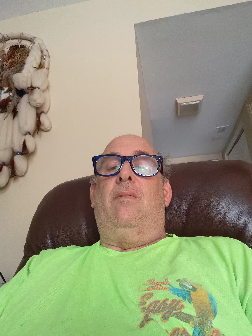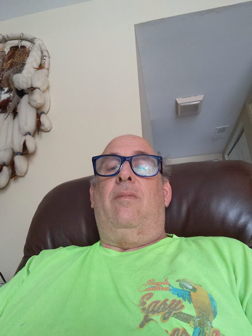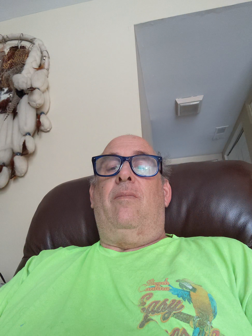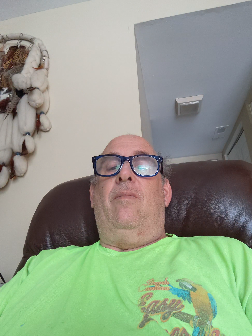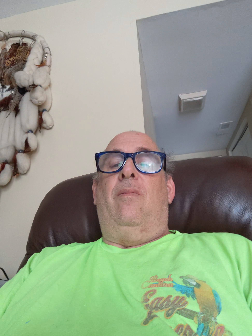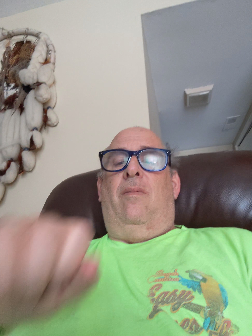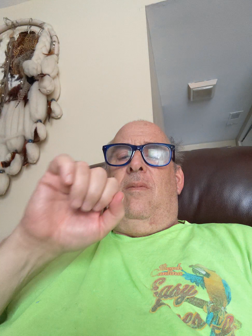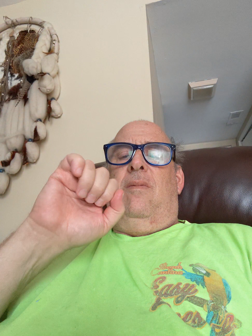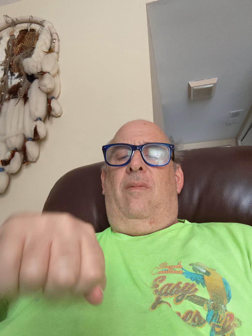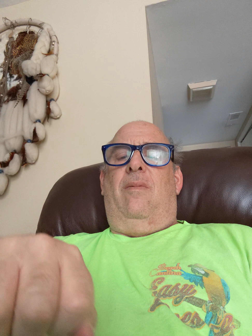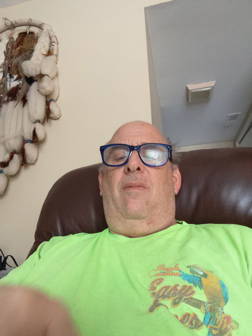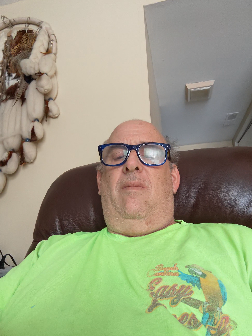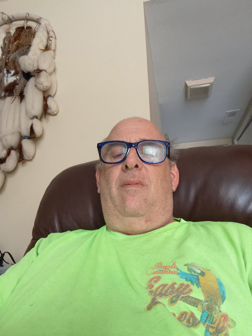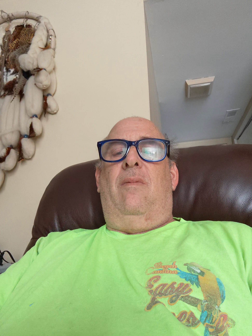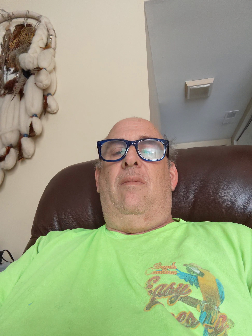can